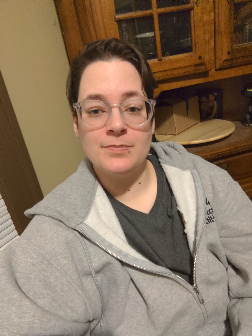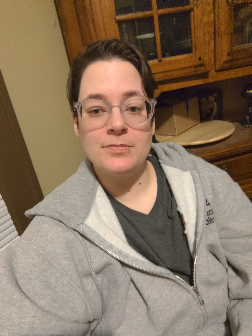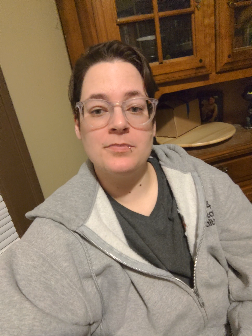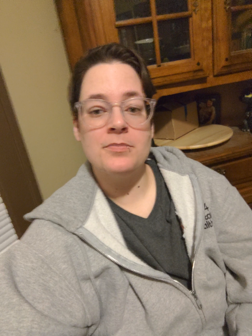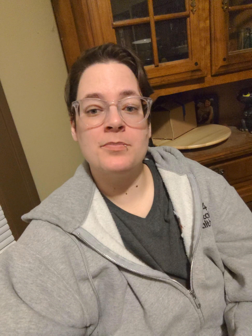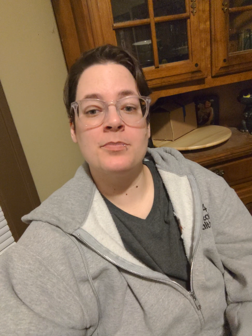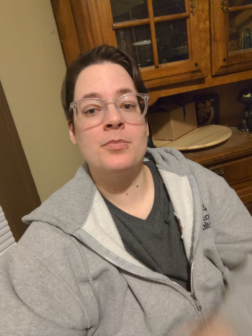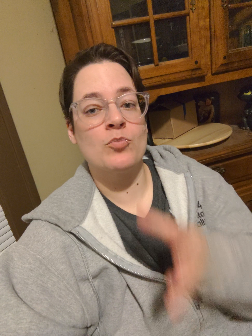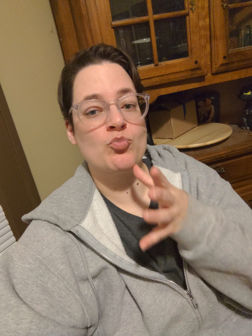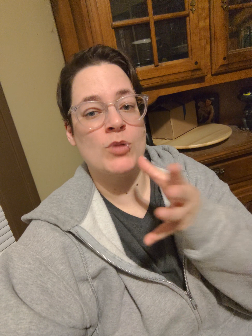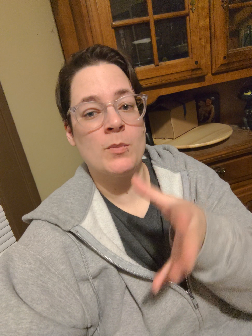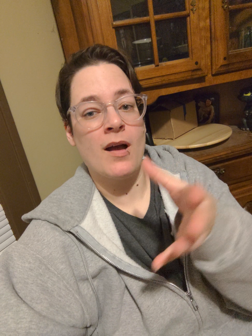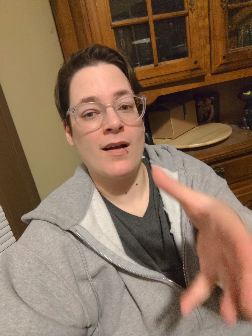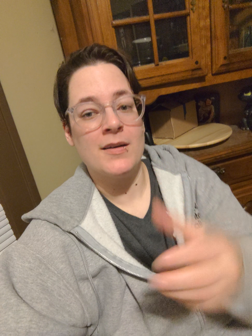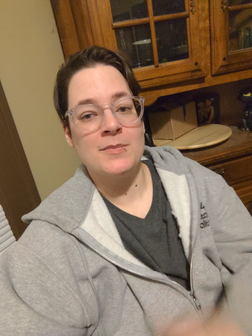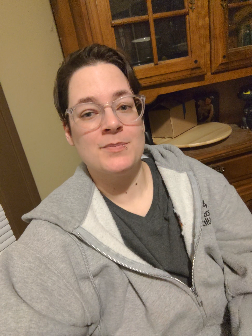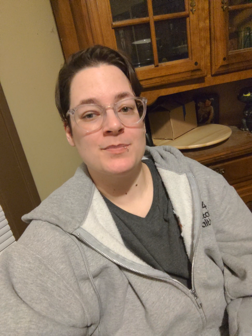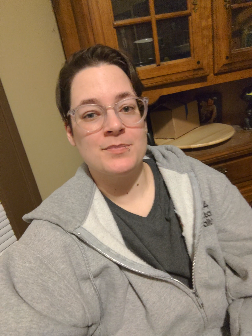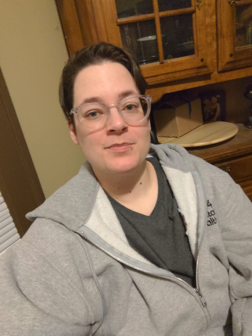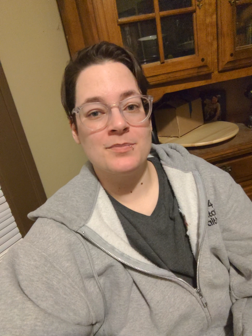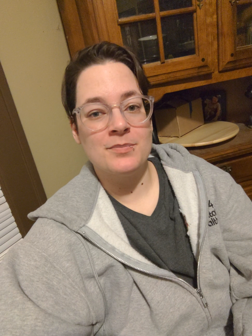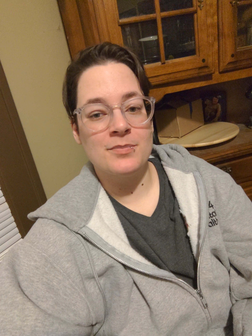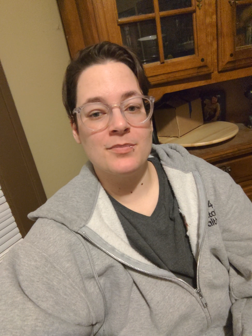grandma